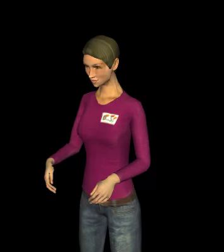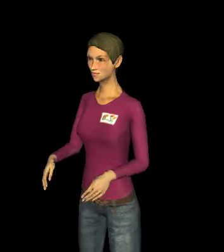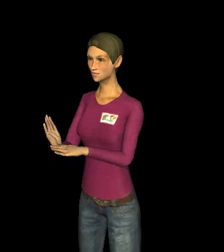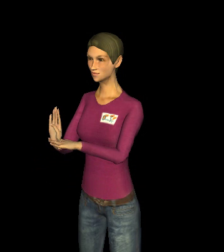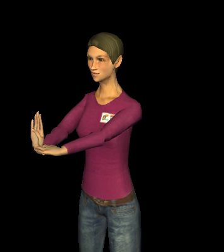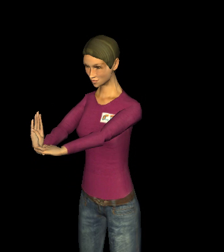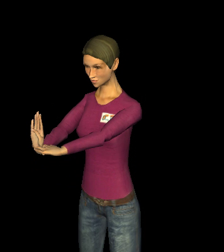يظهر